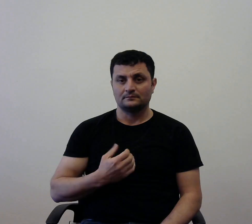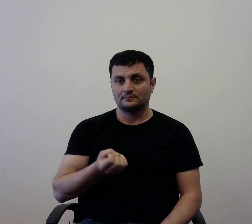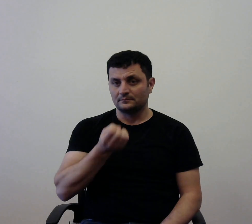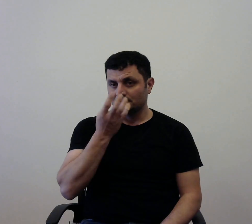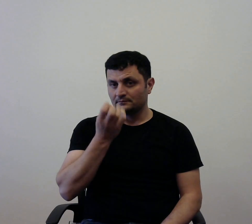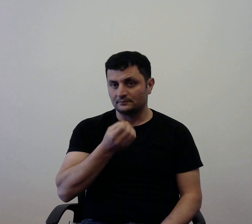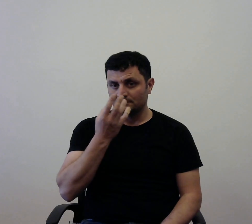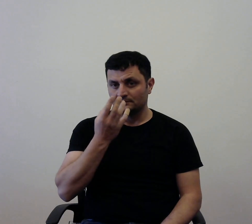bakı